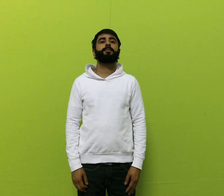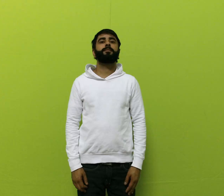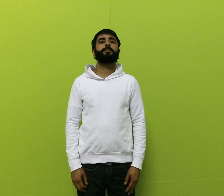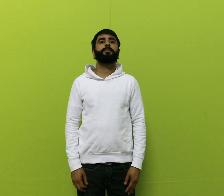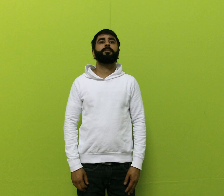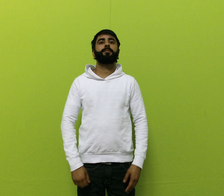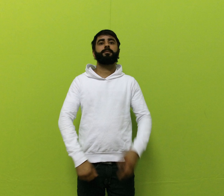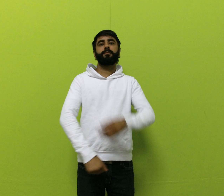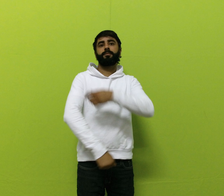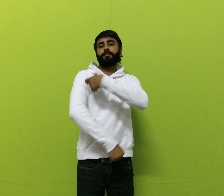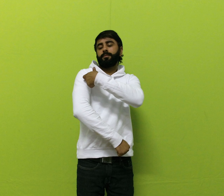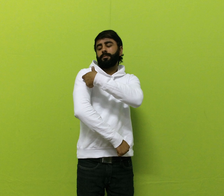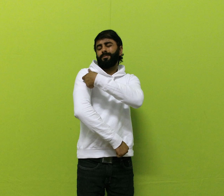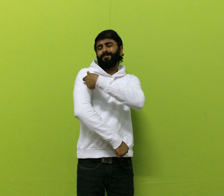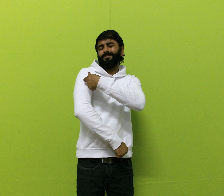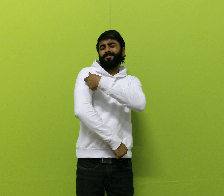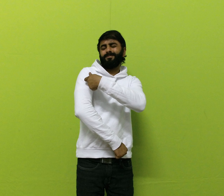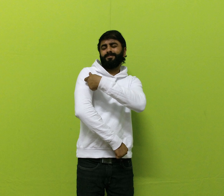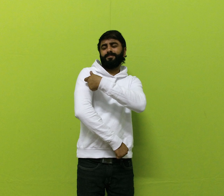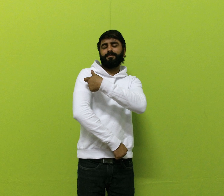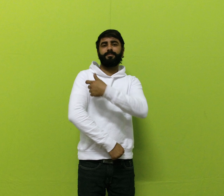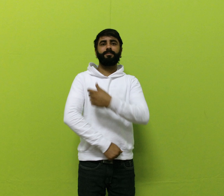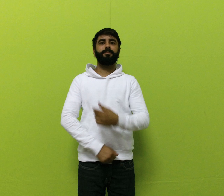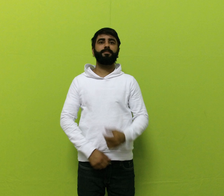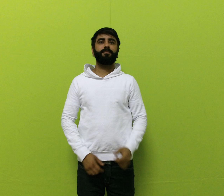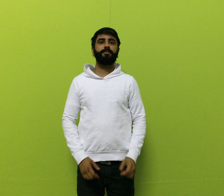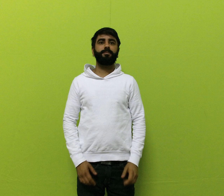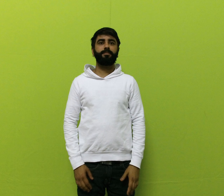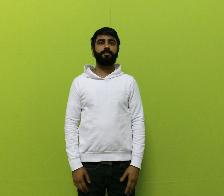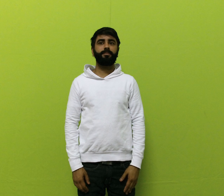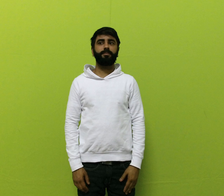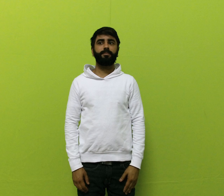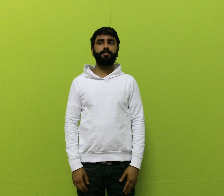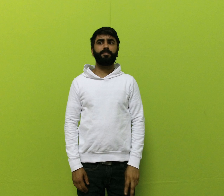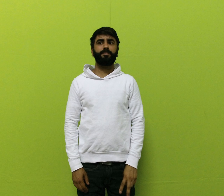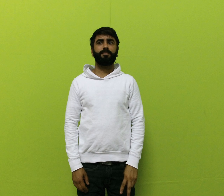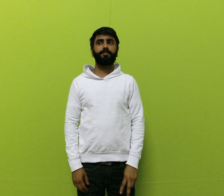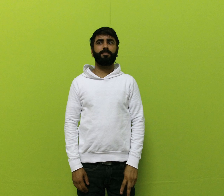vacina